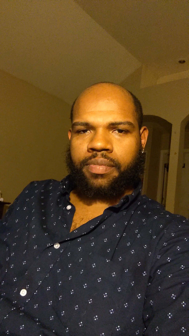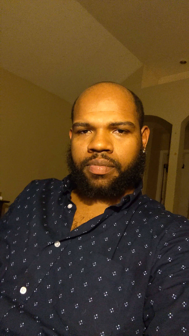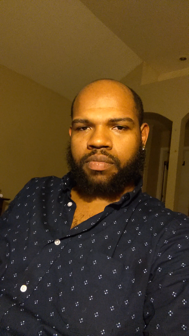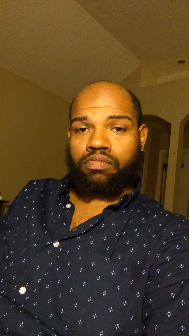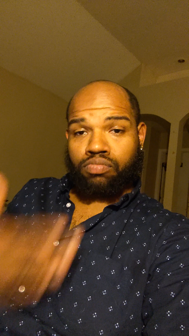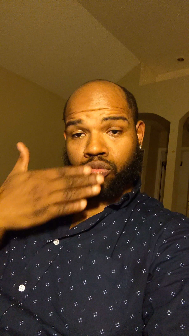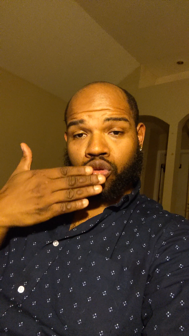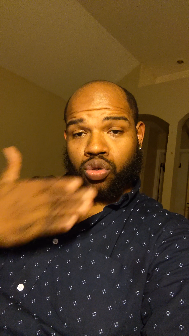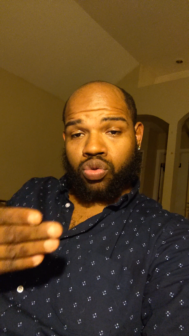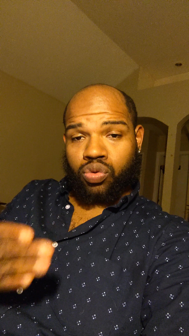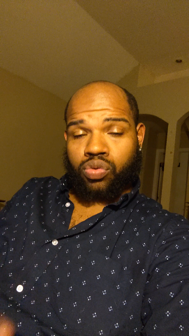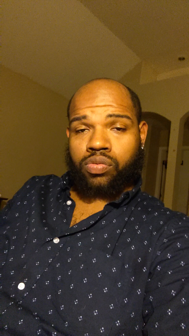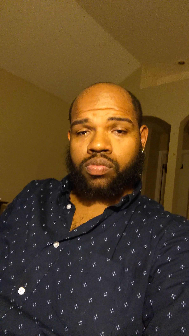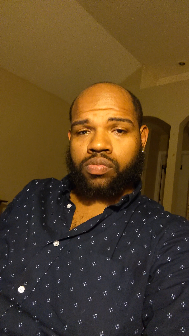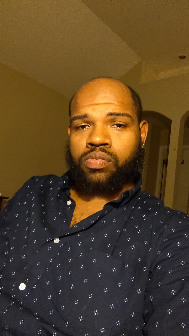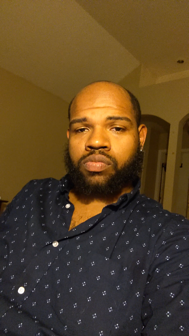good